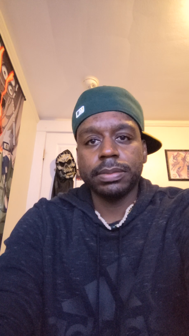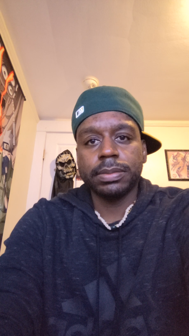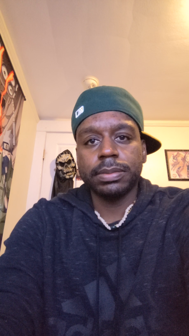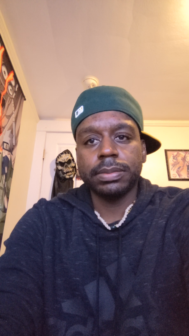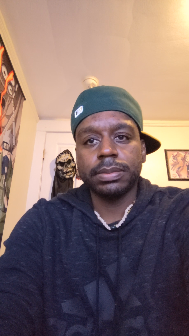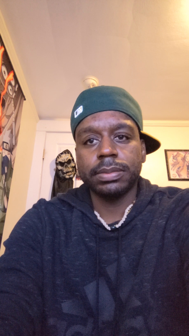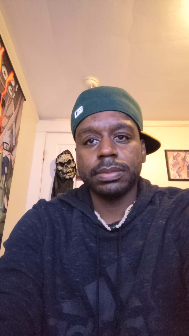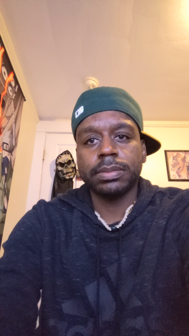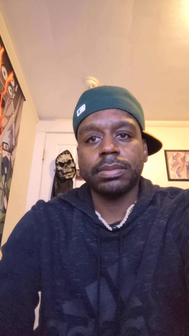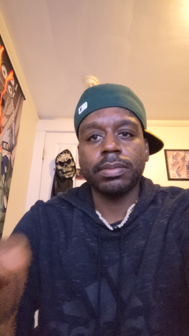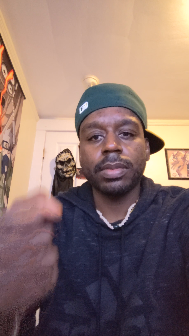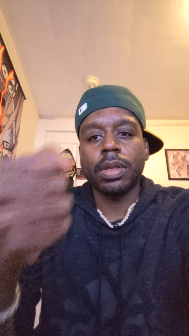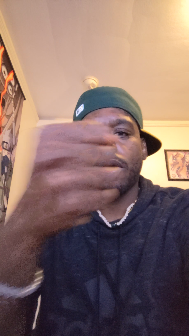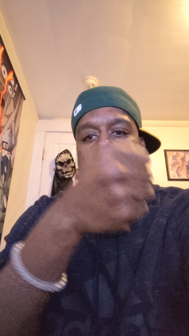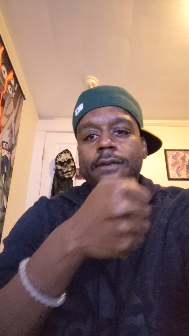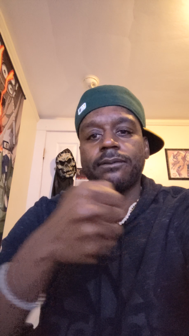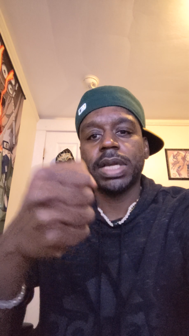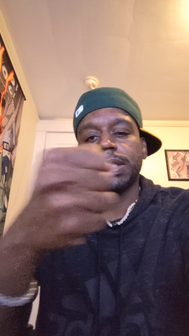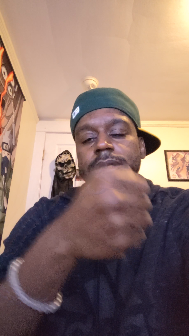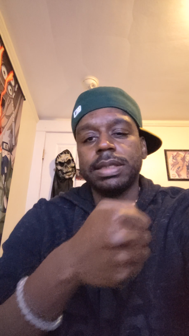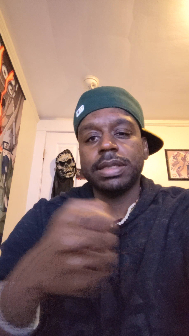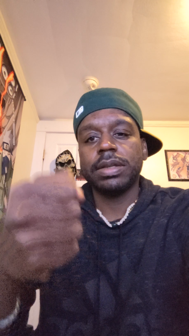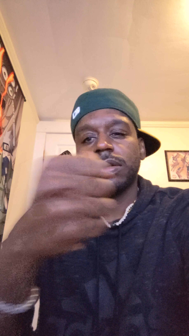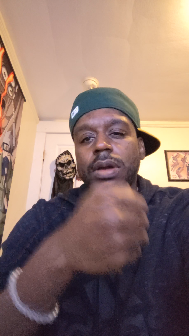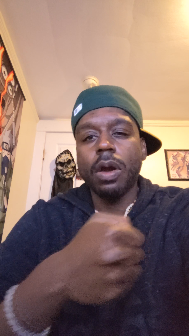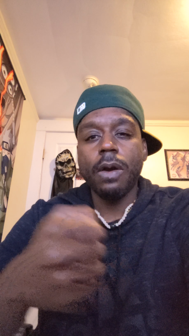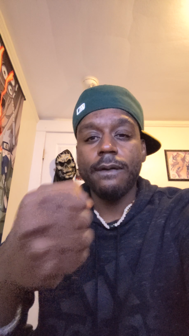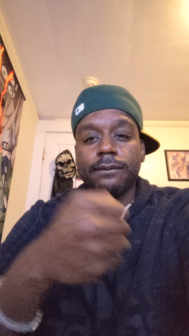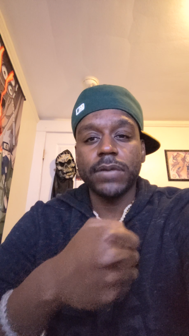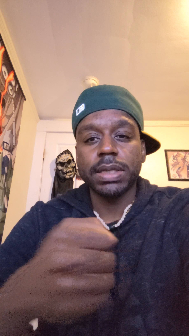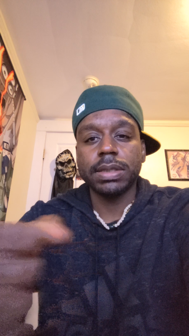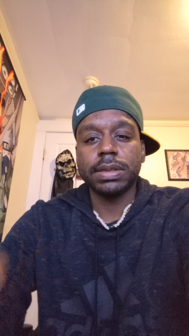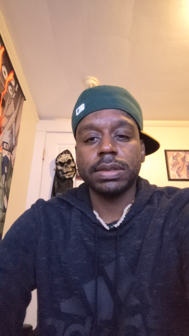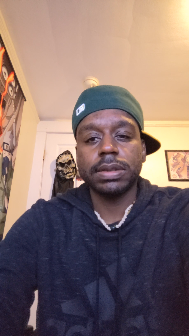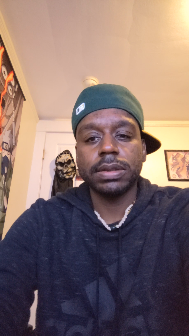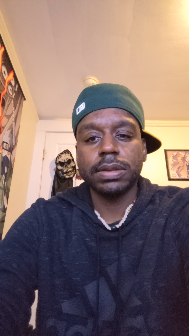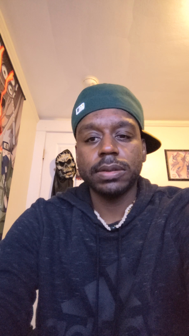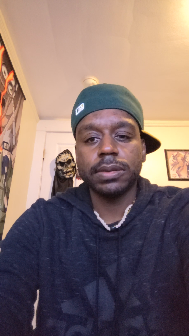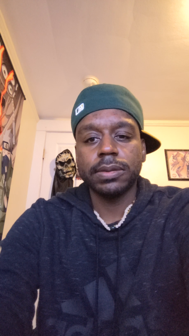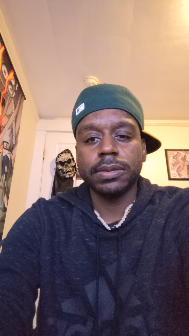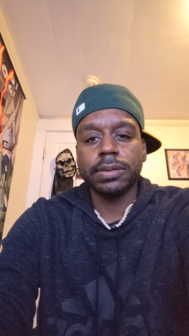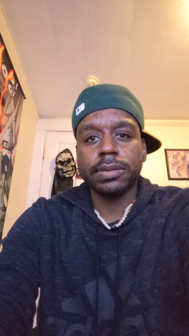coffee